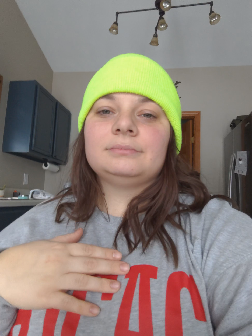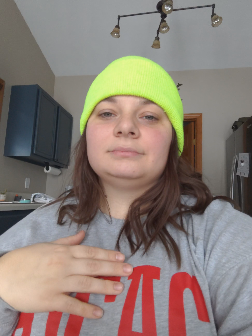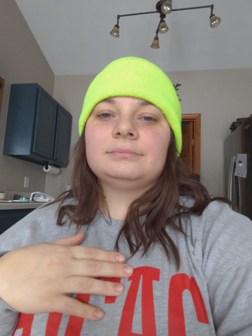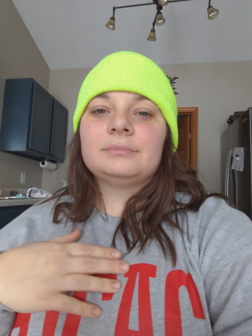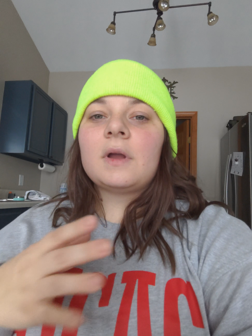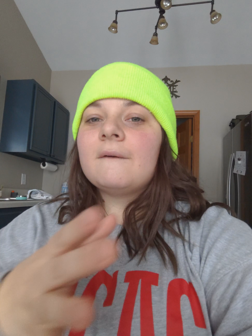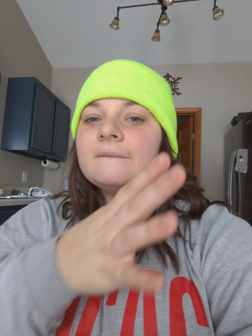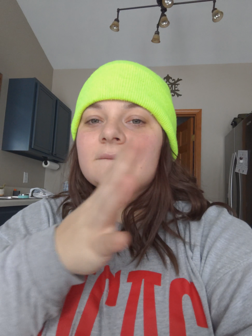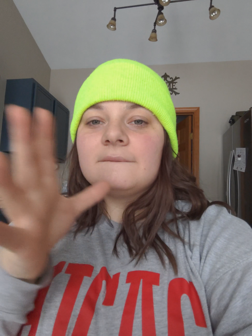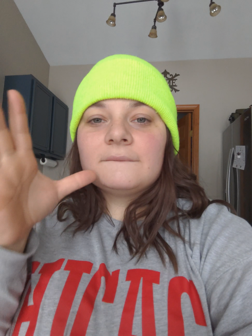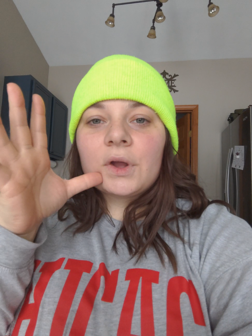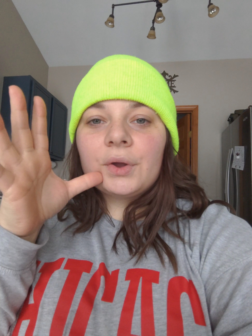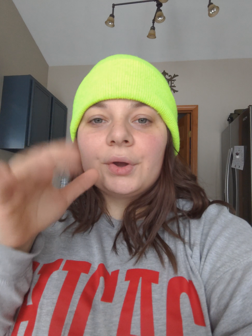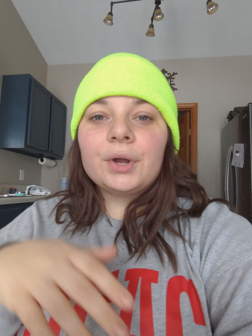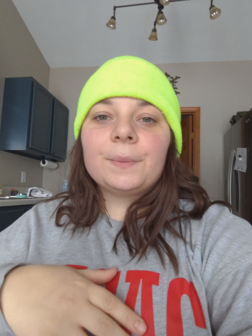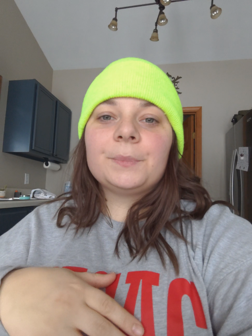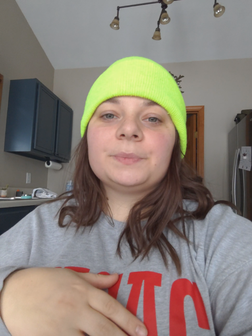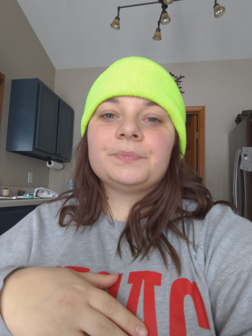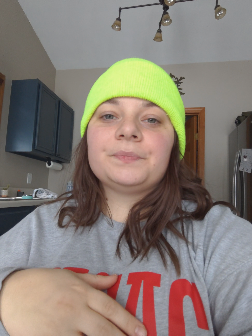farm